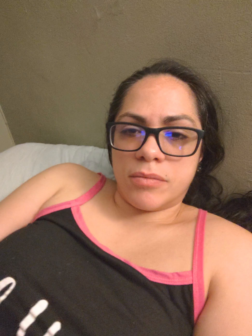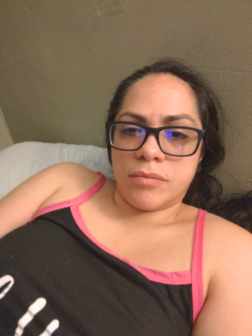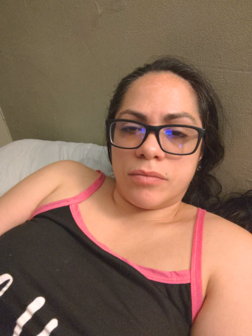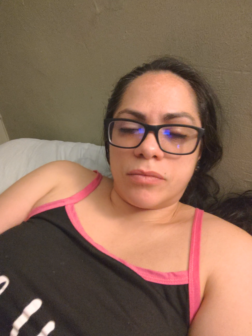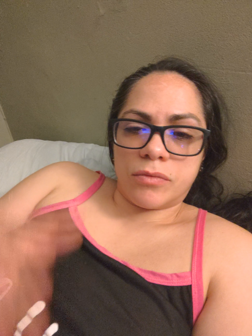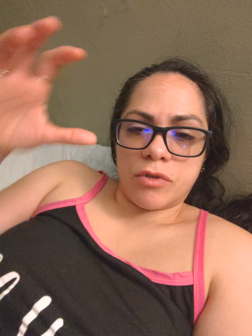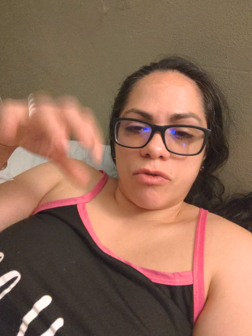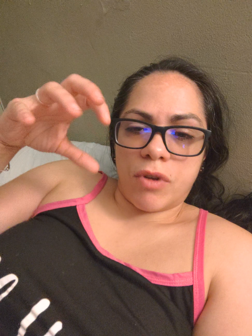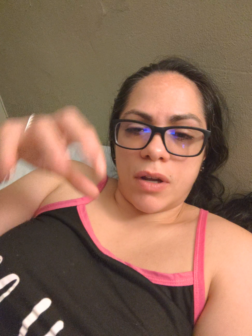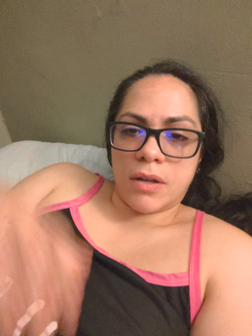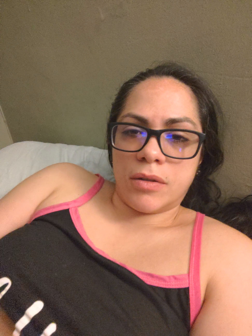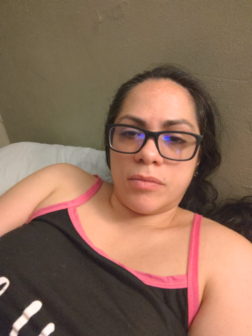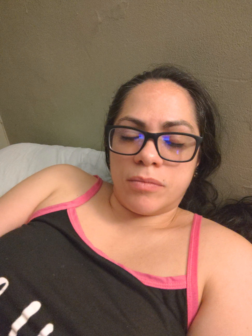rain